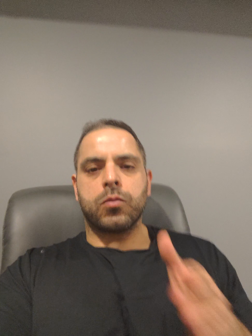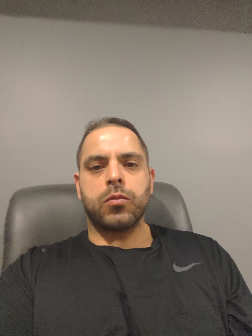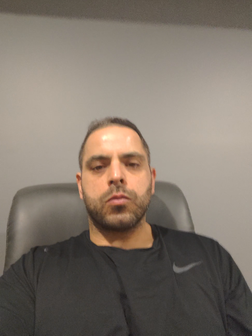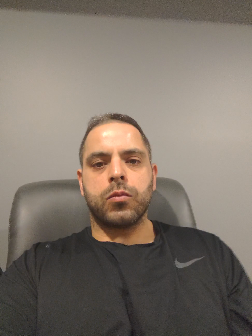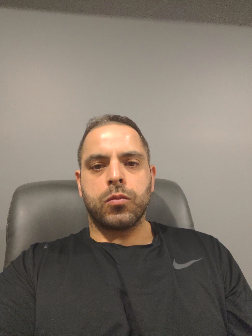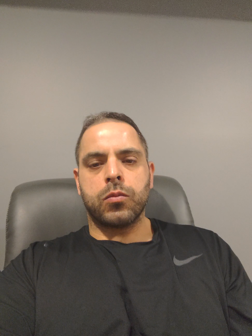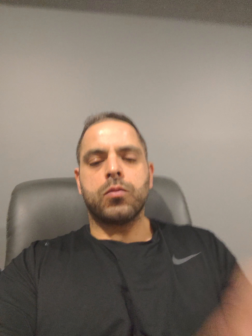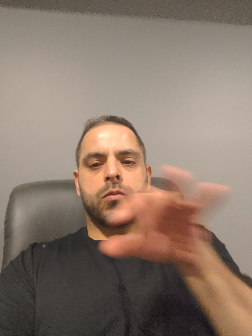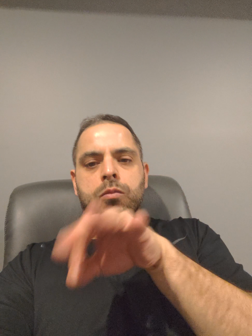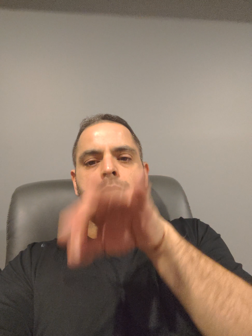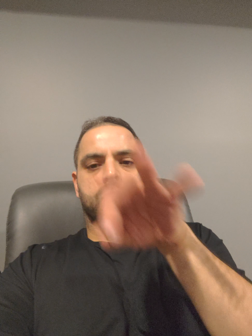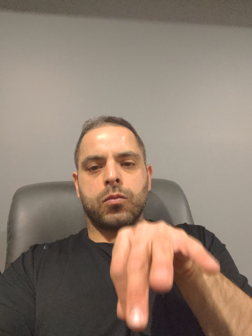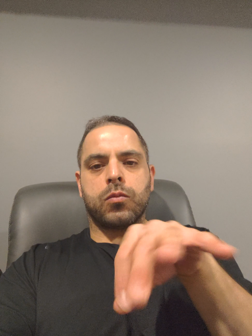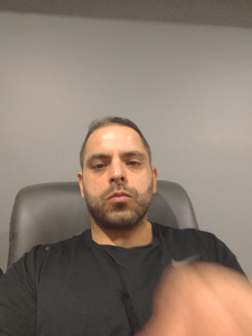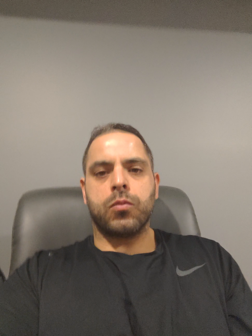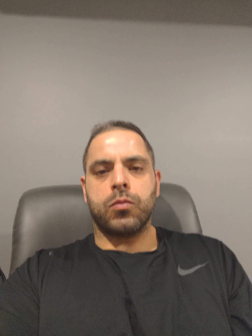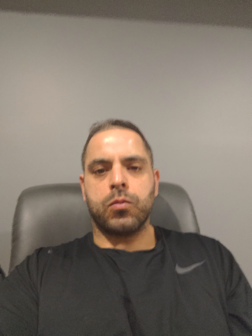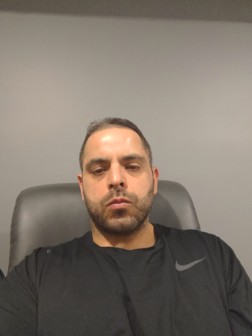french fries